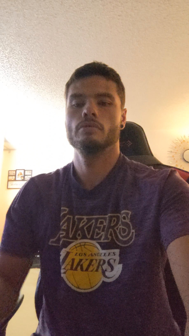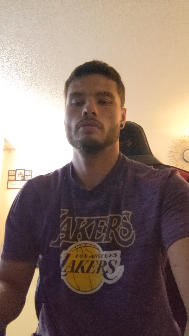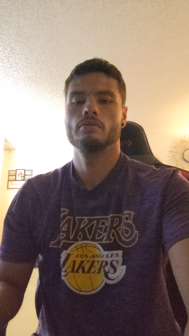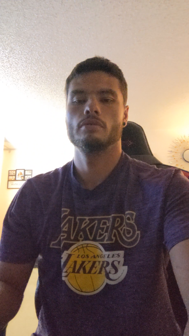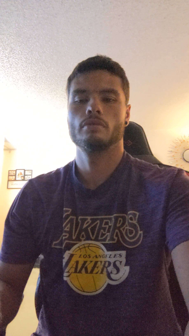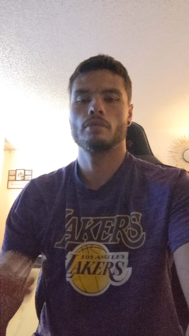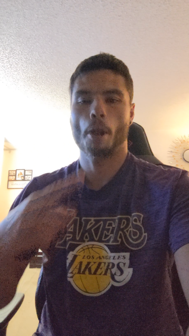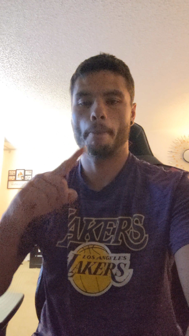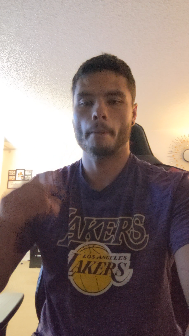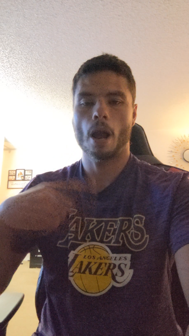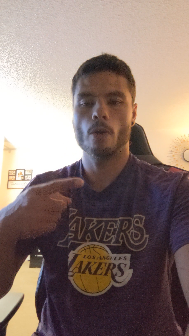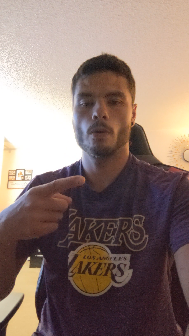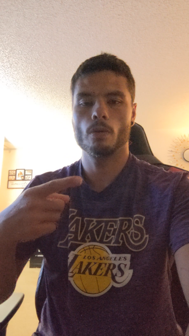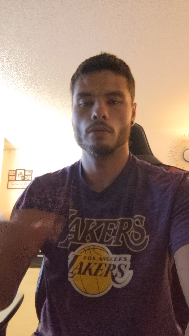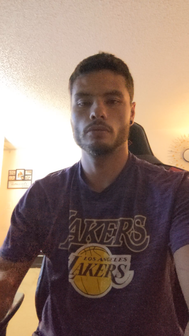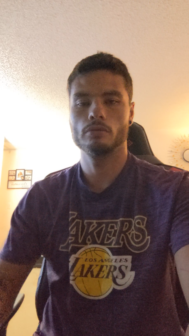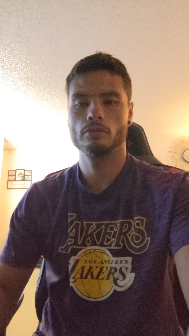about